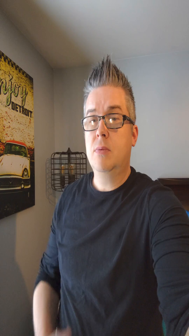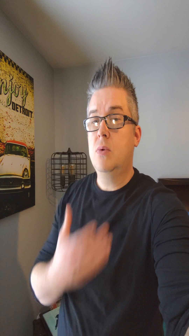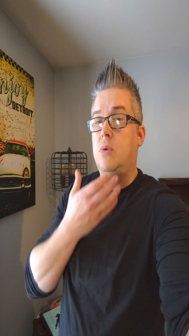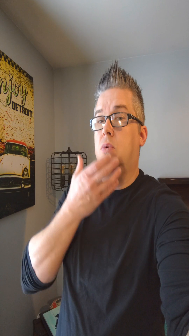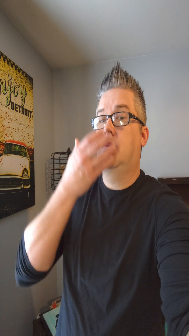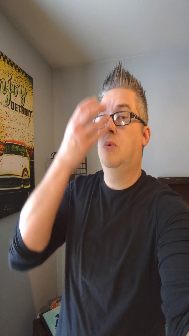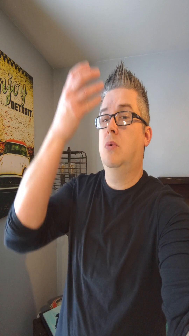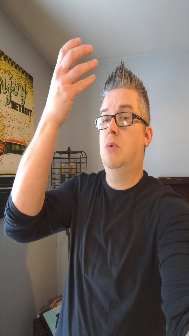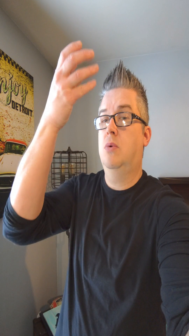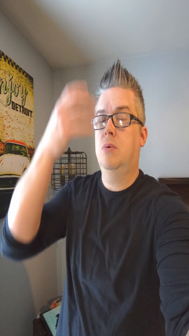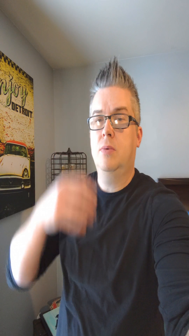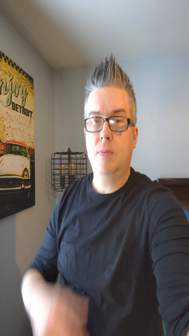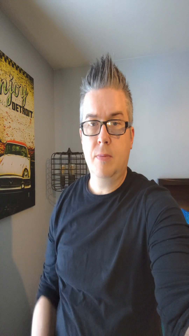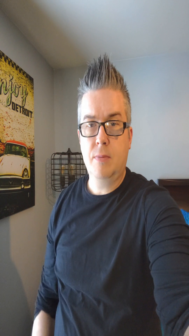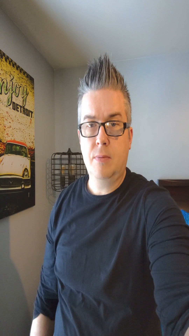giraffe